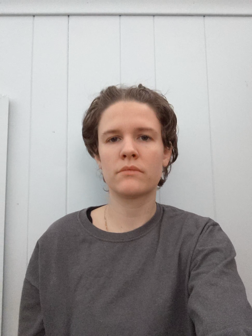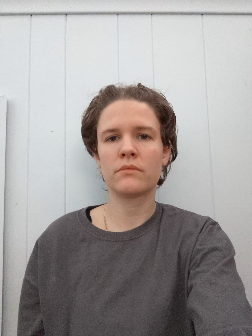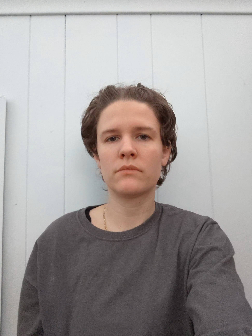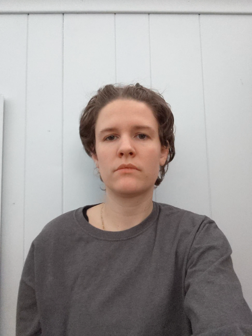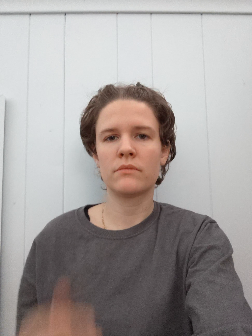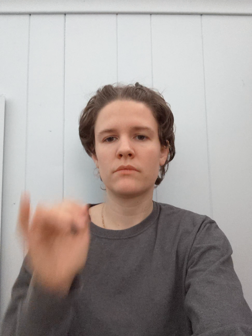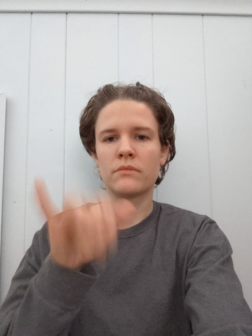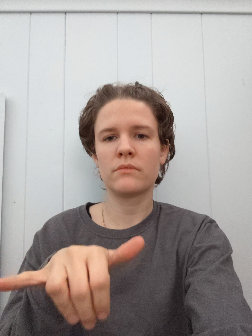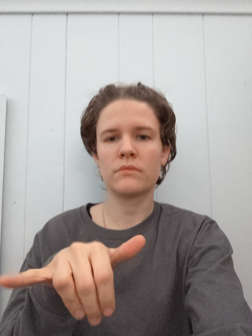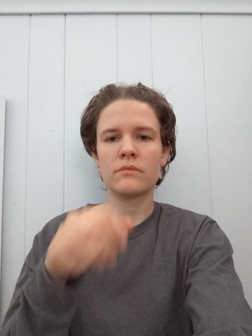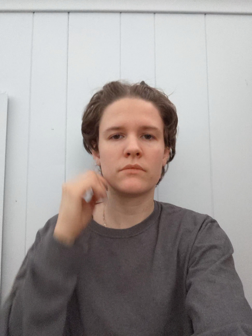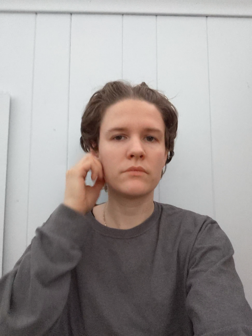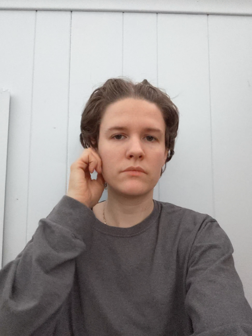that